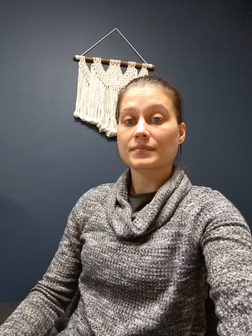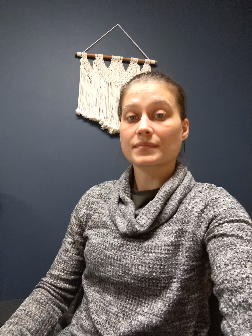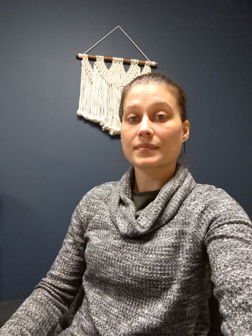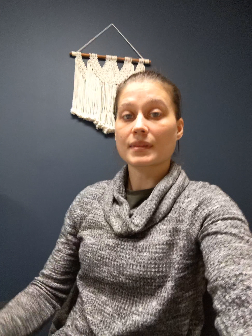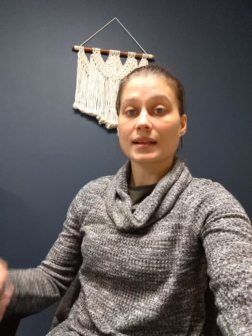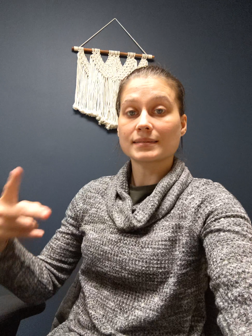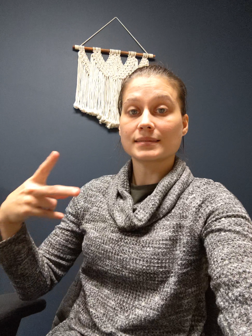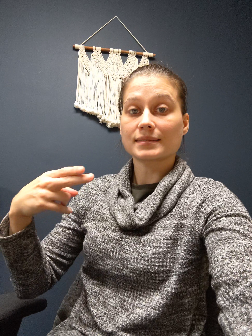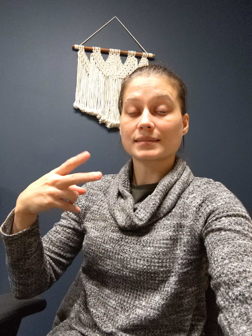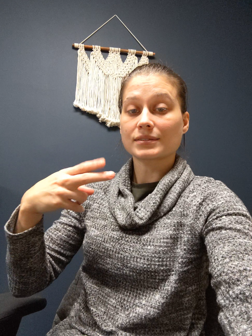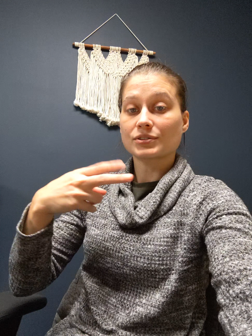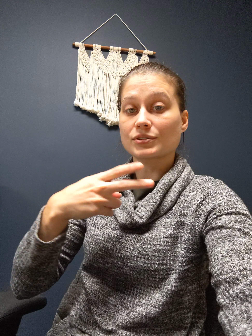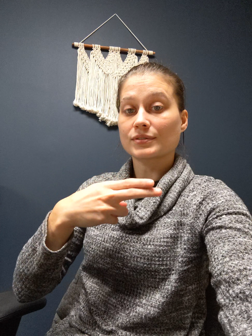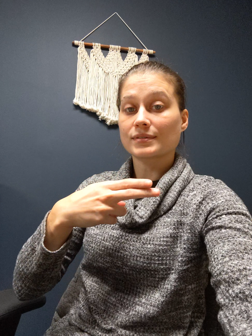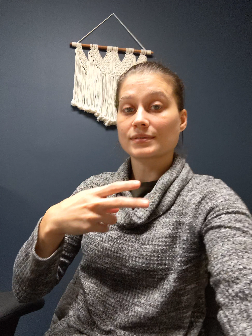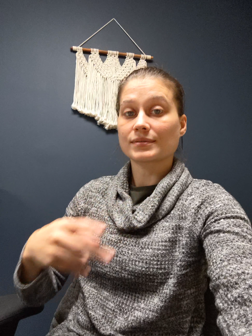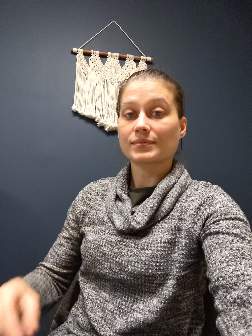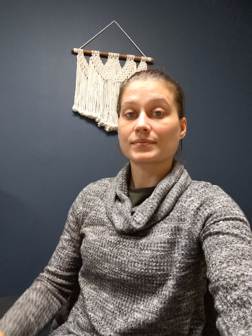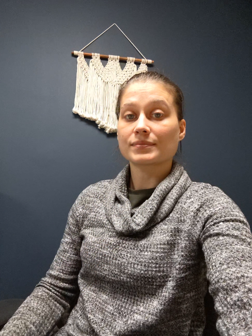scissors